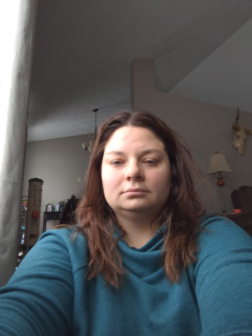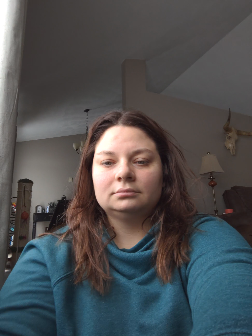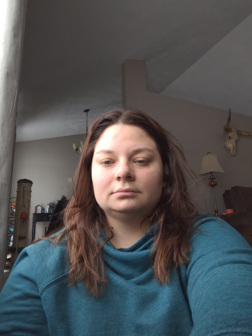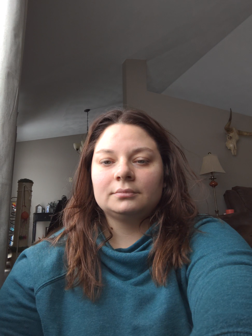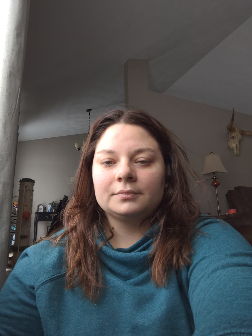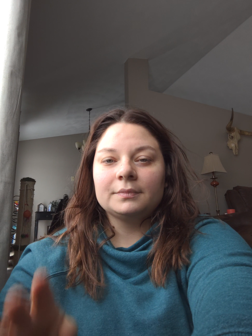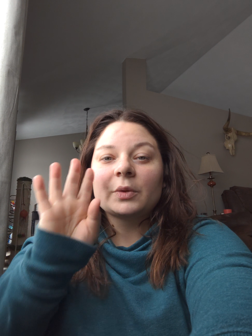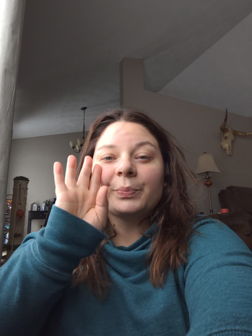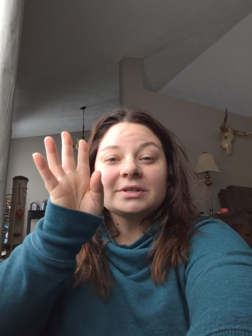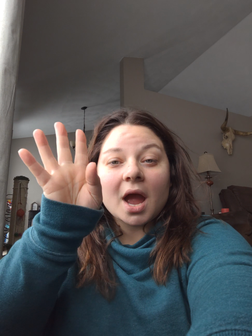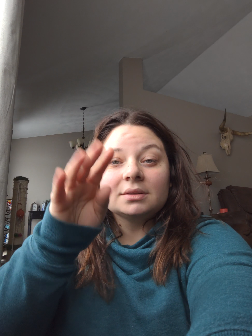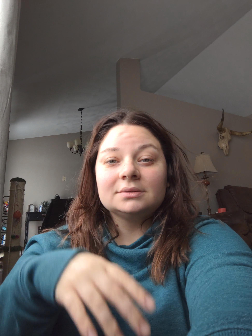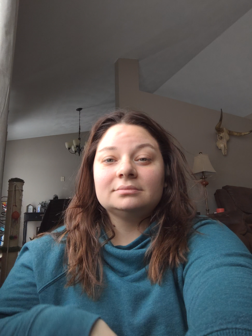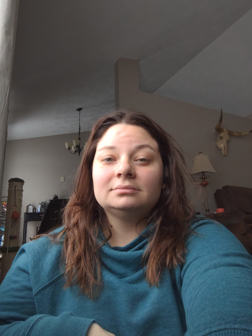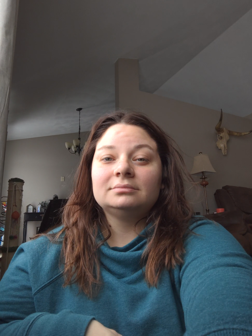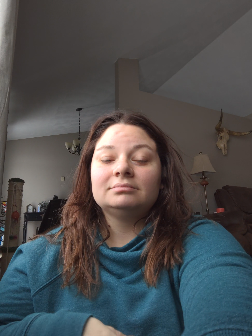pretend